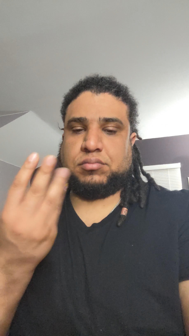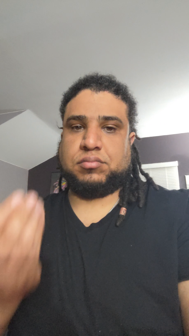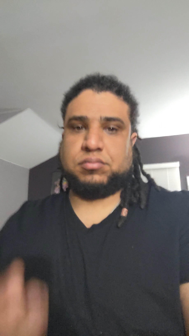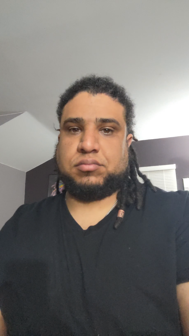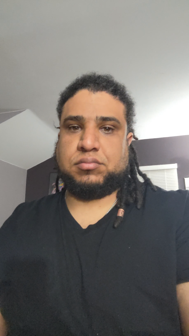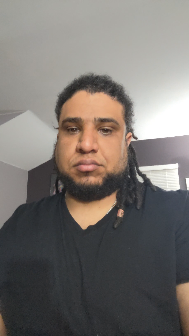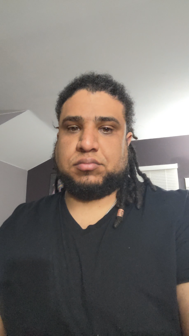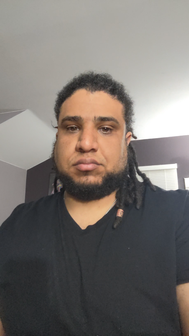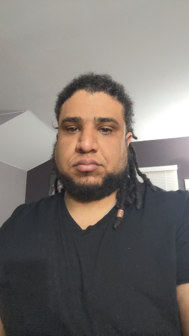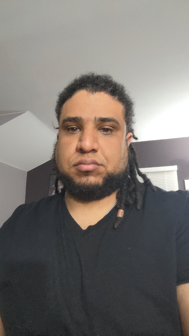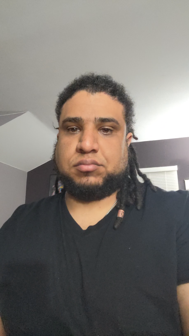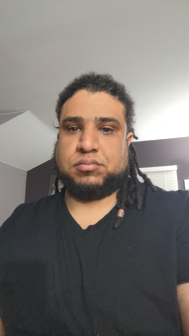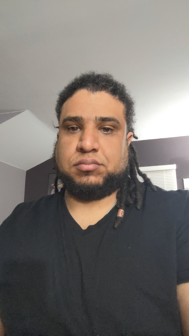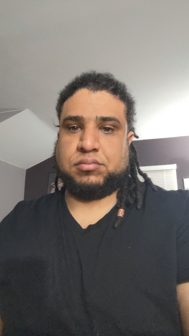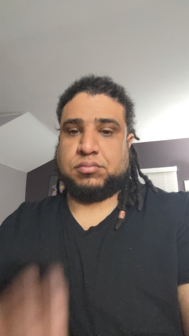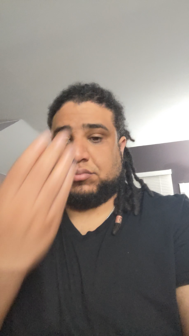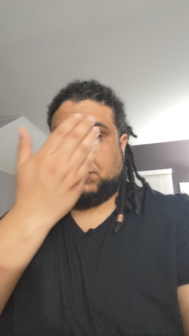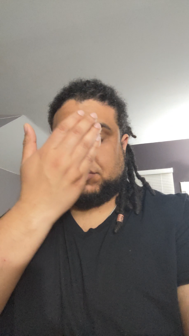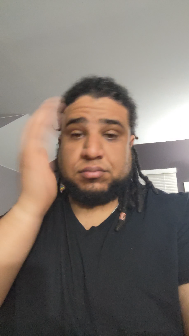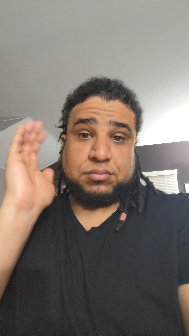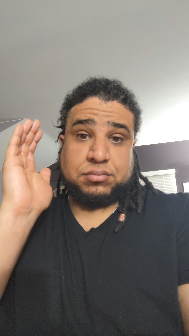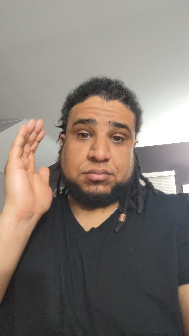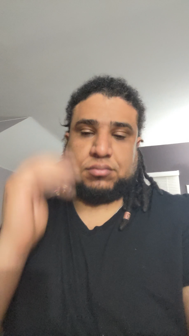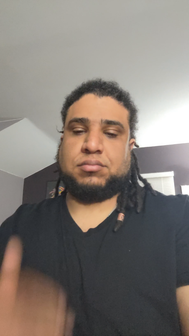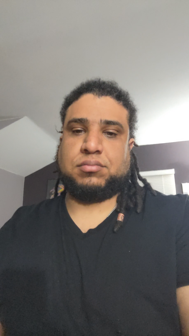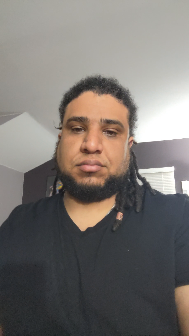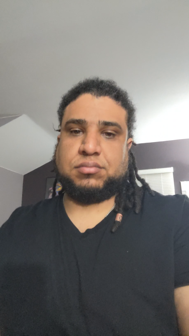peekaboo